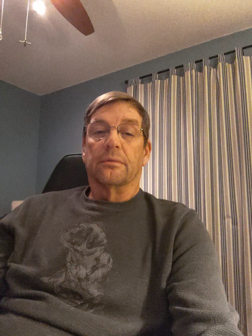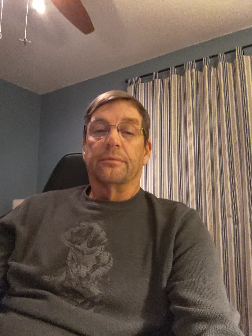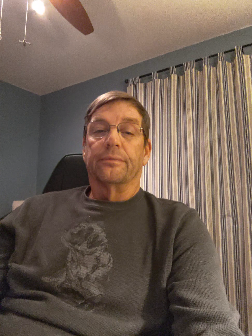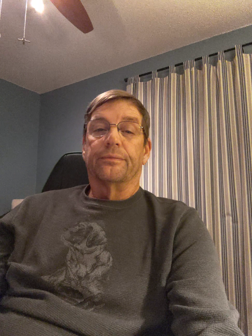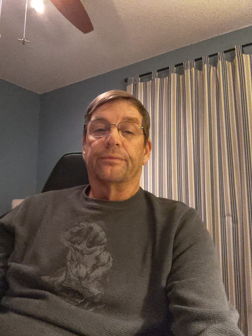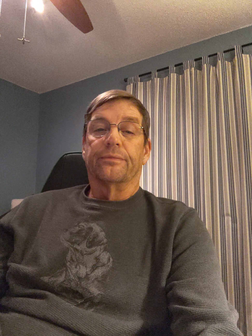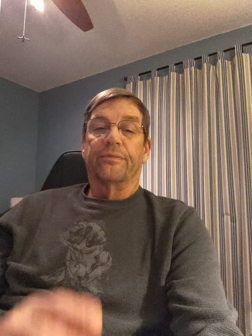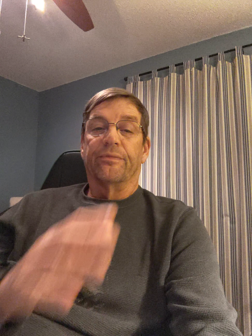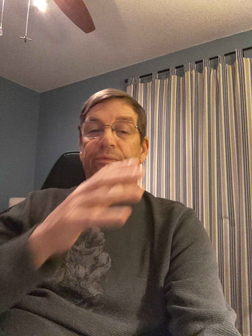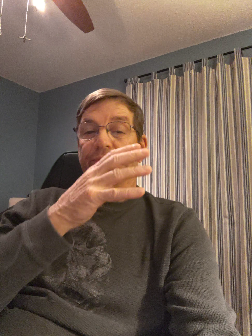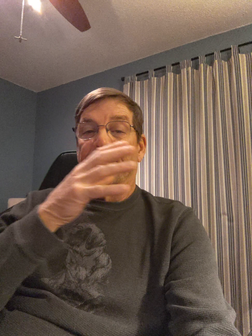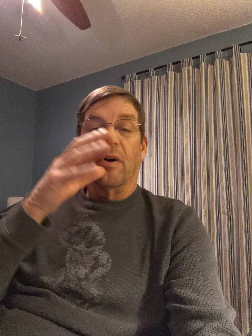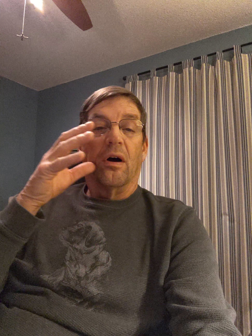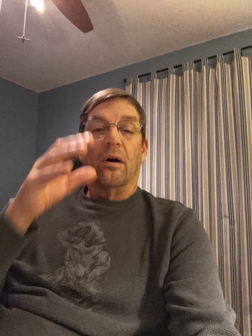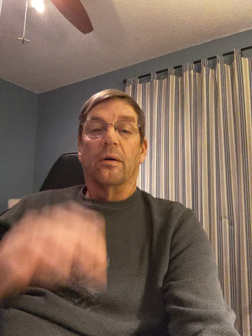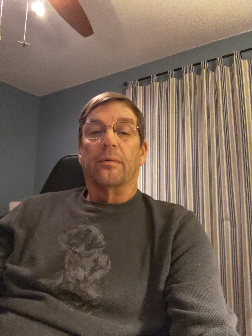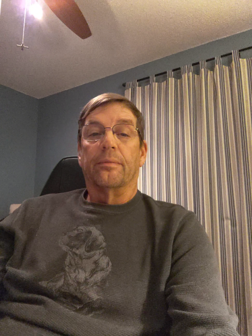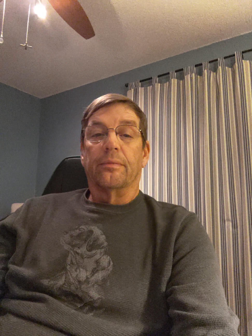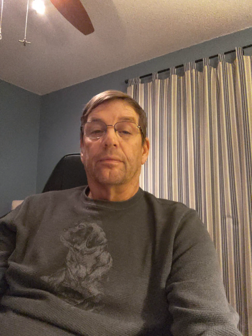farm